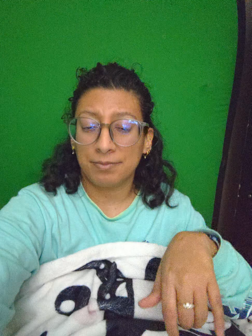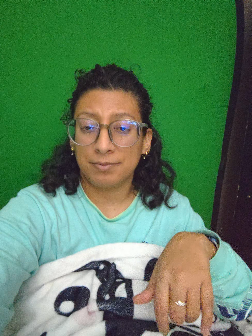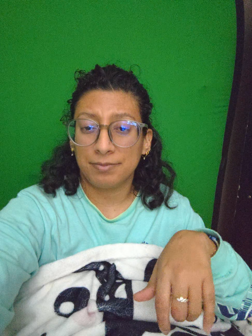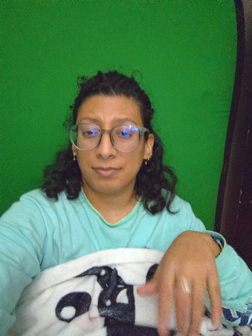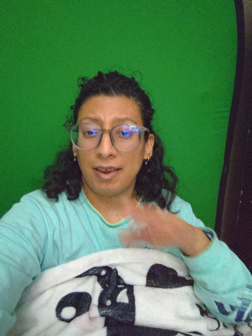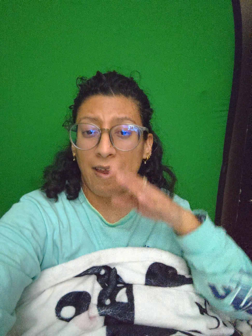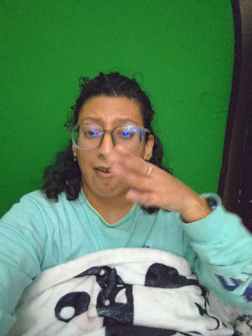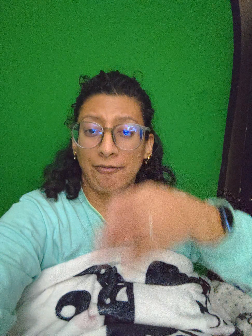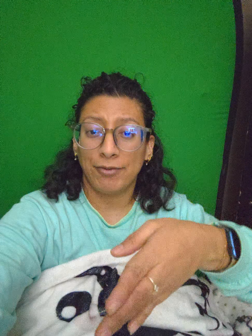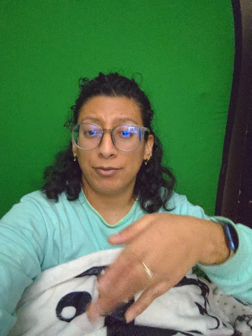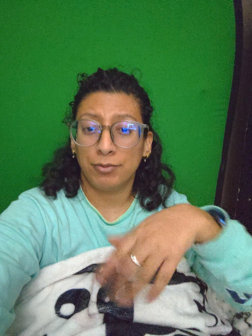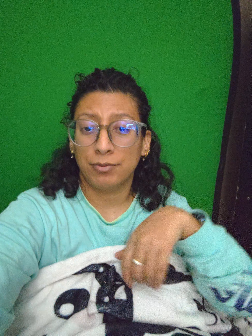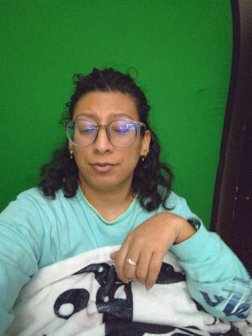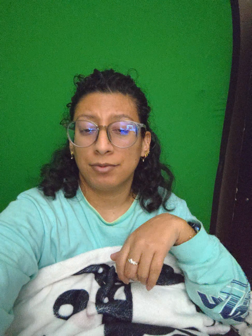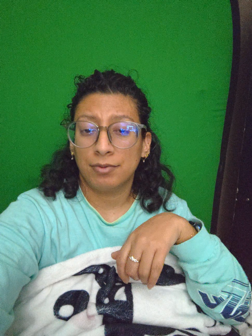after